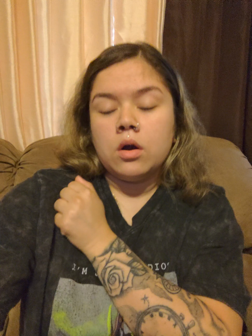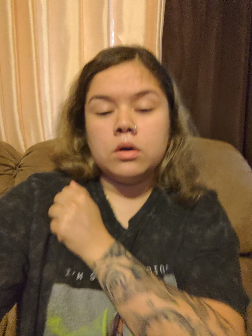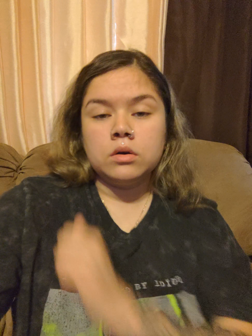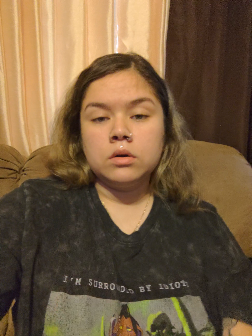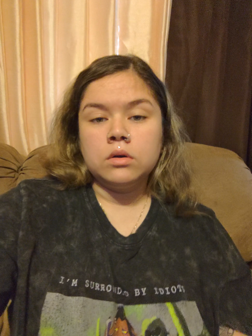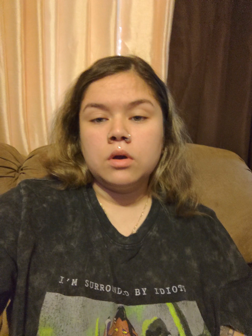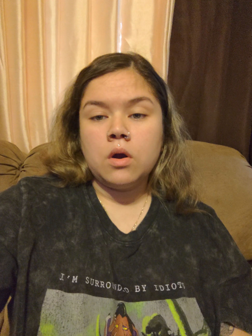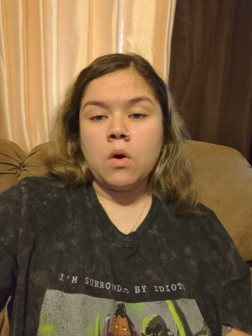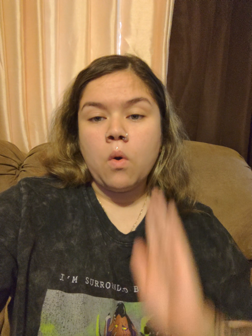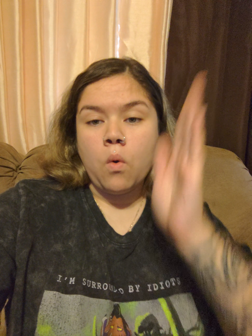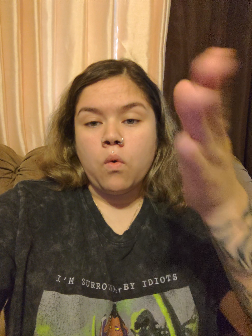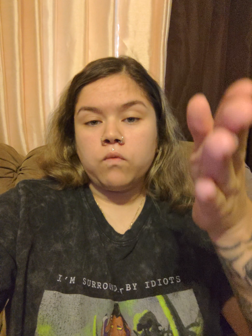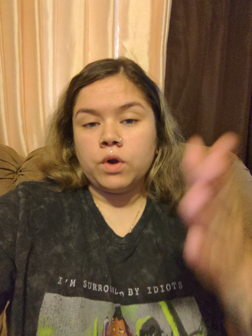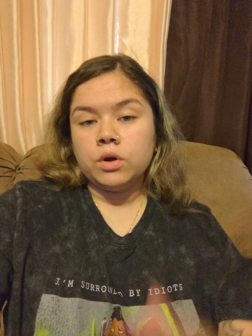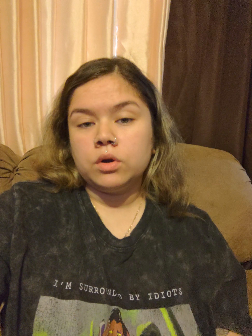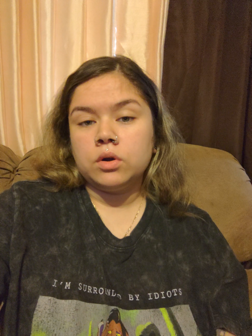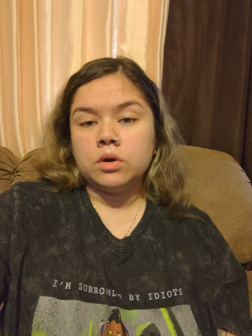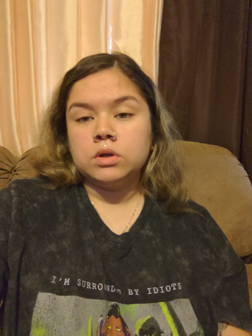over